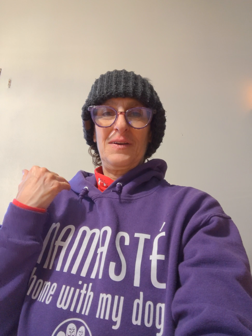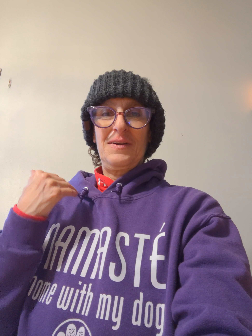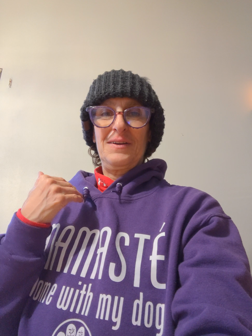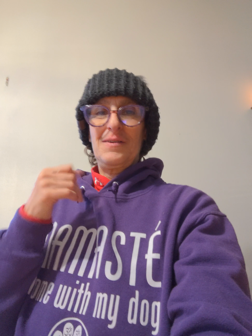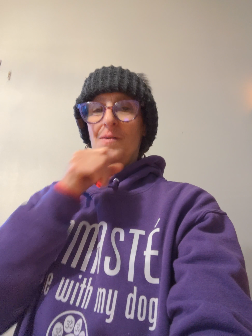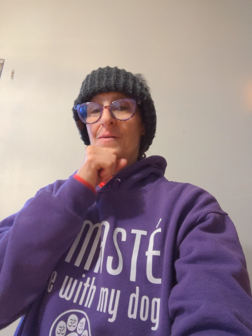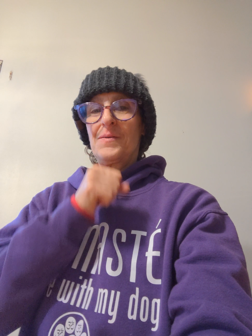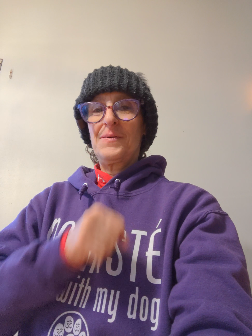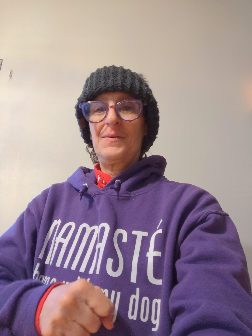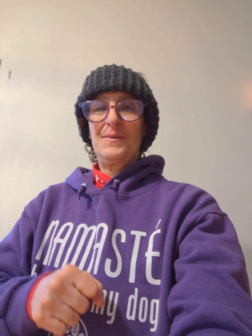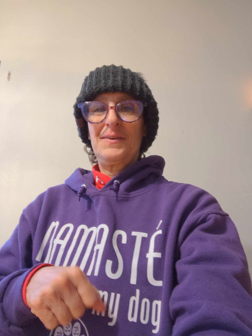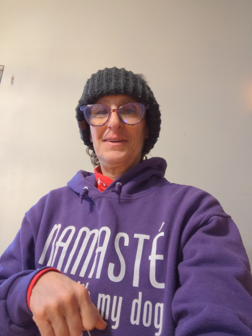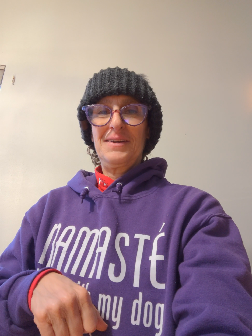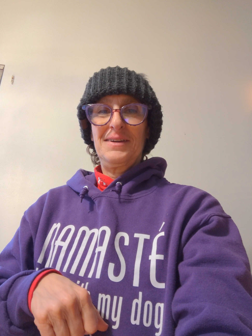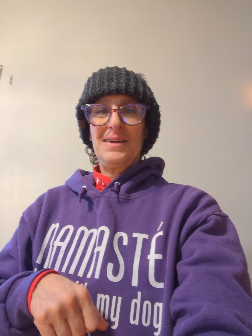old